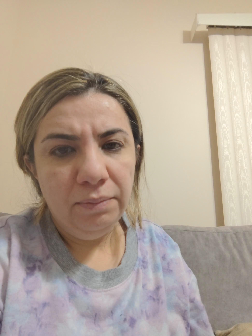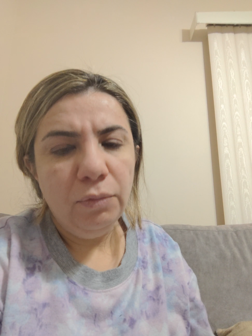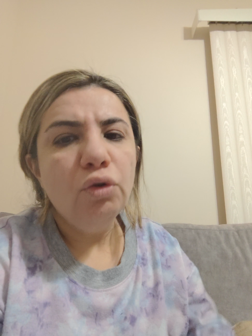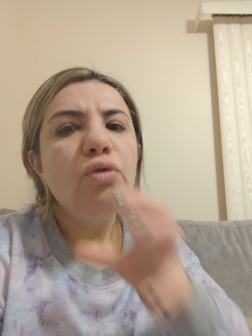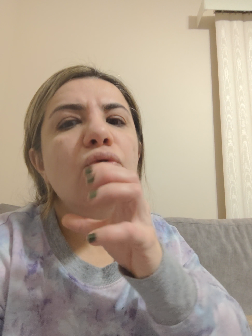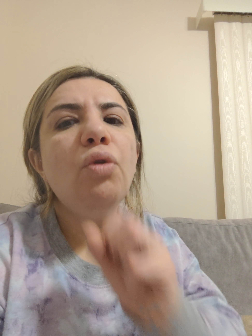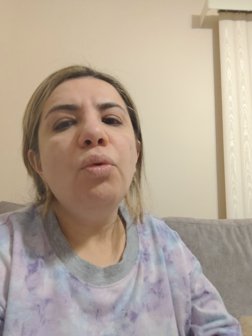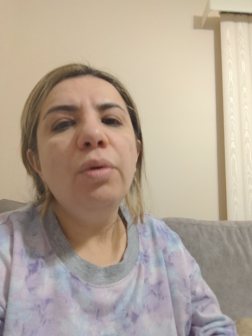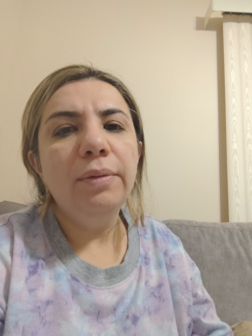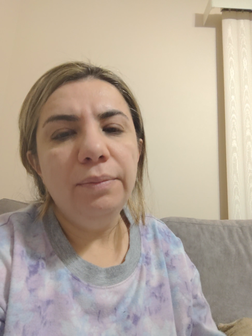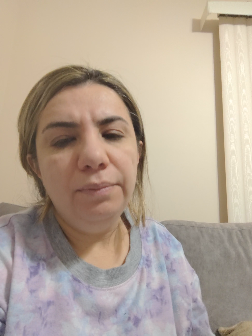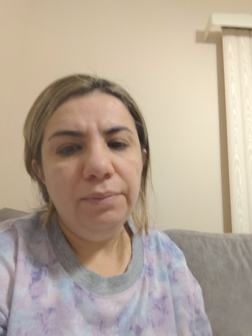old